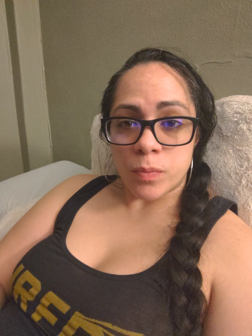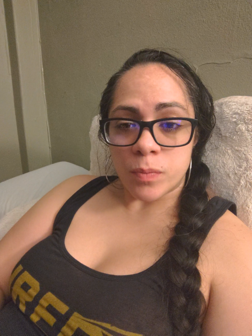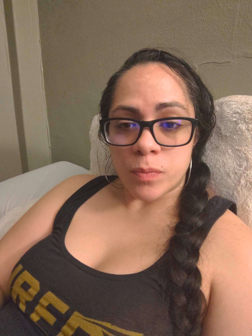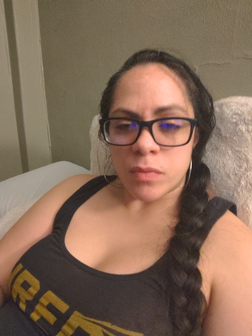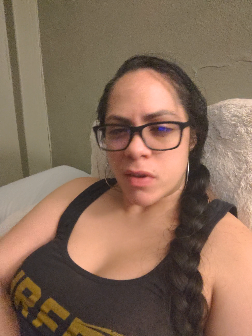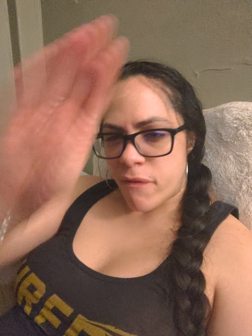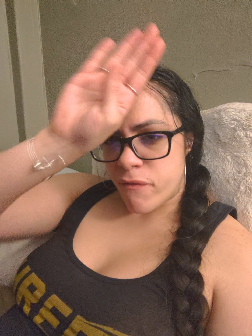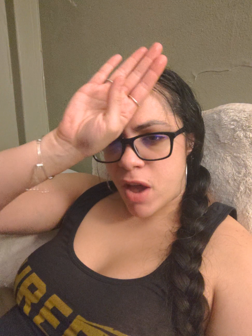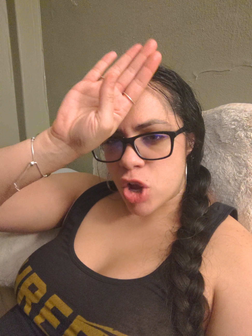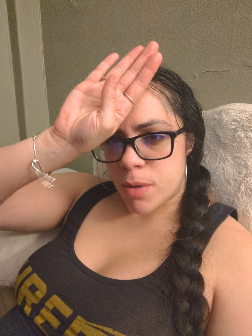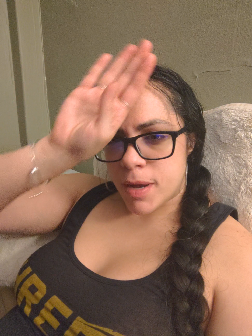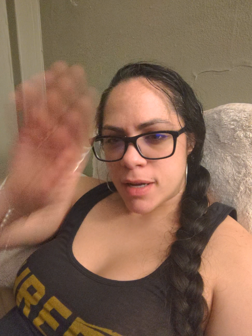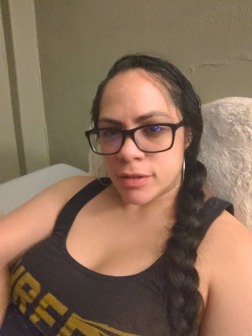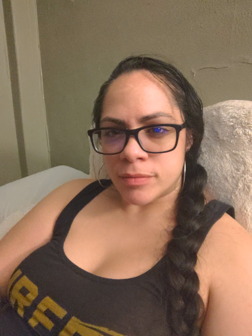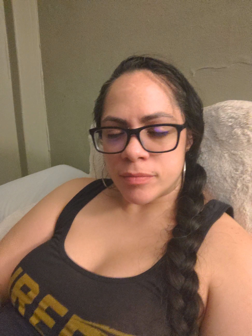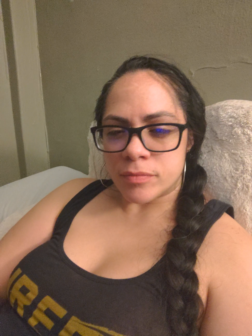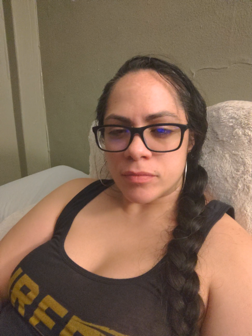fireman